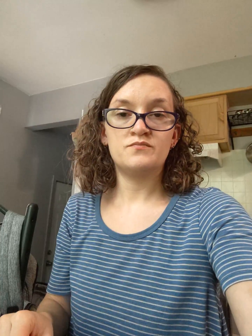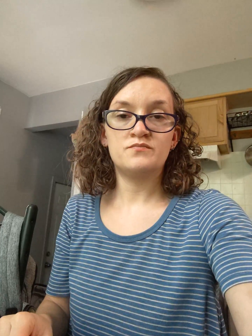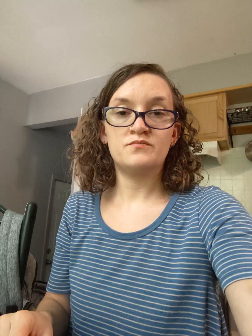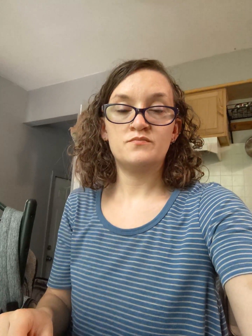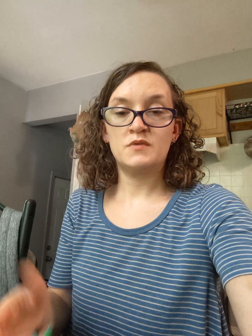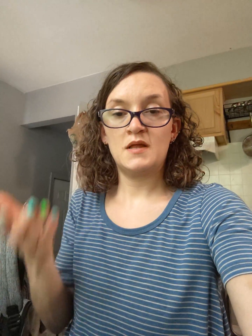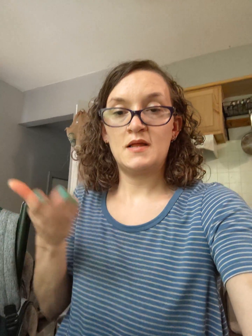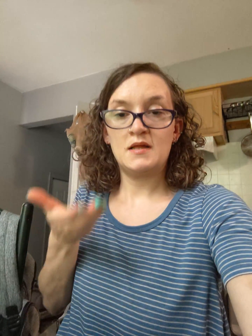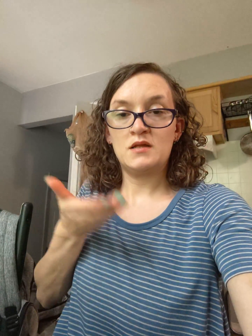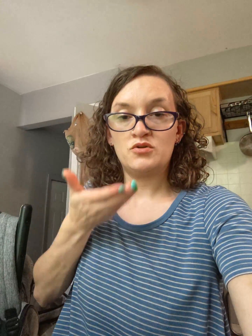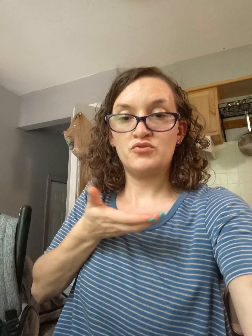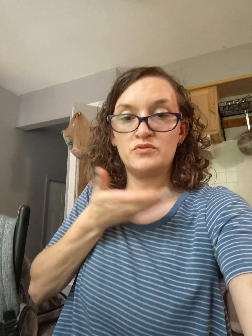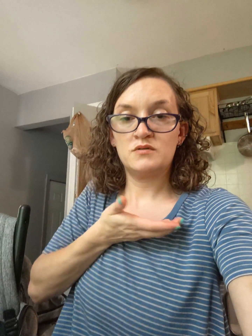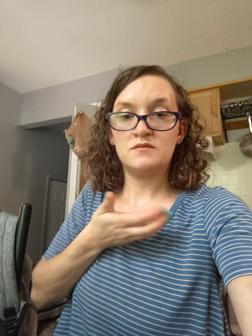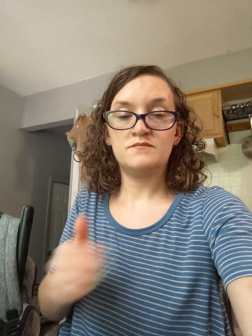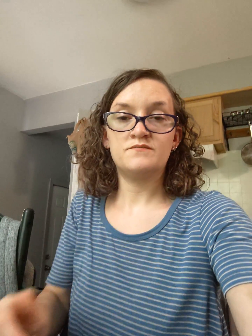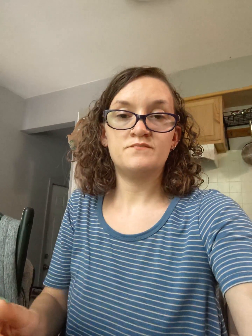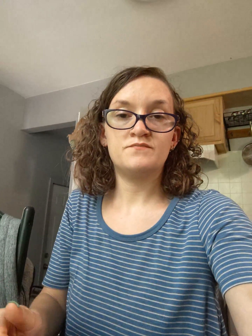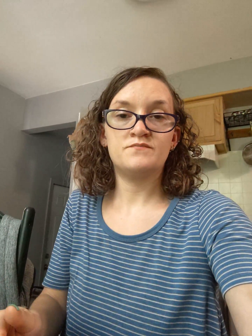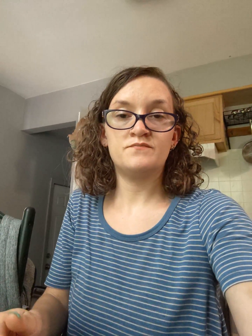carry